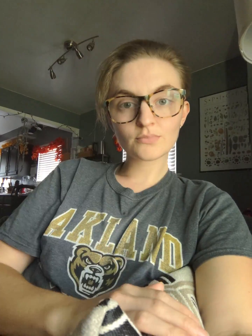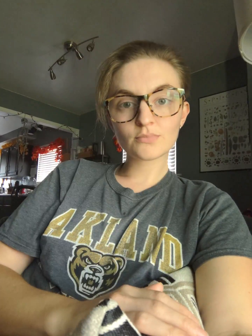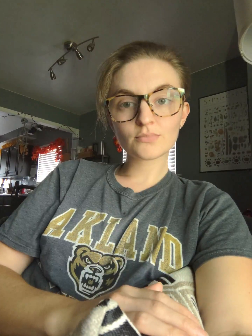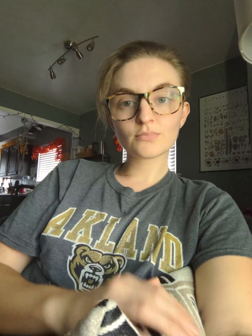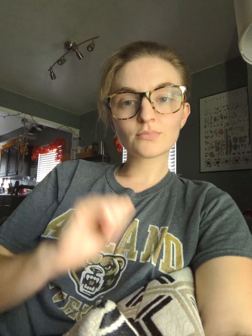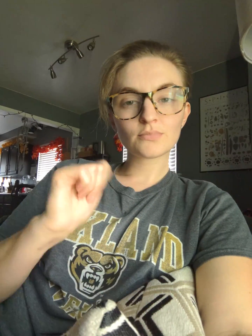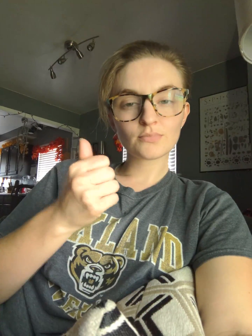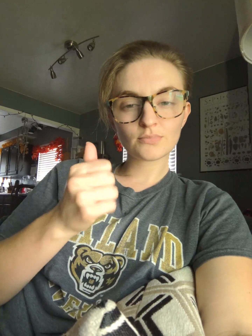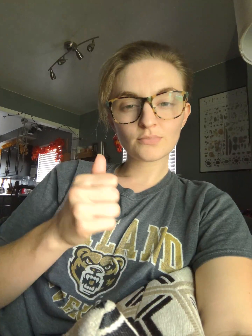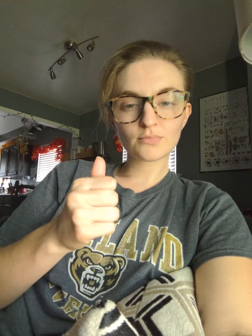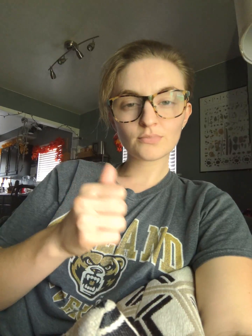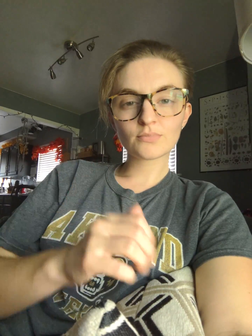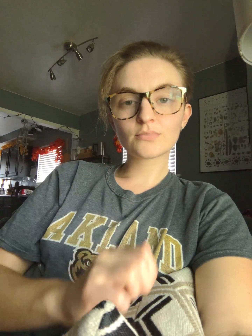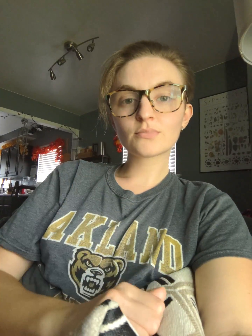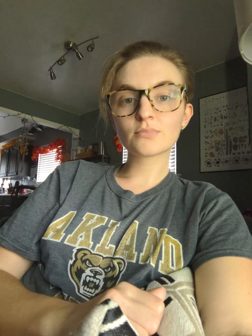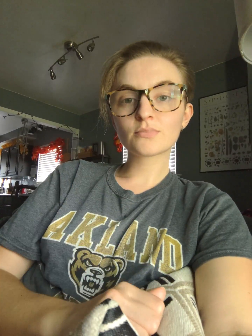how